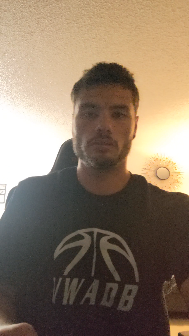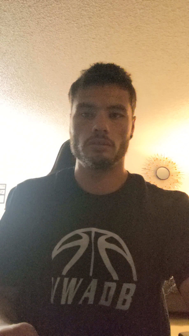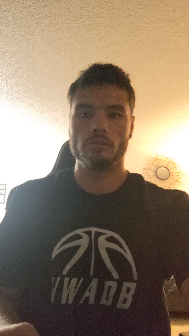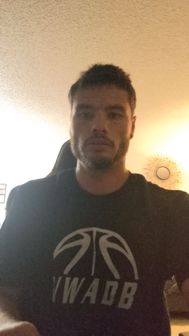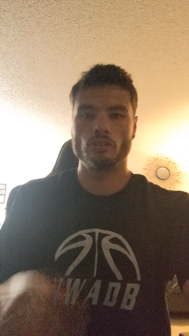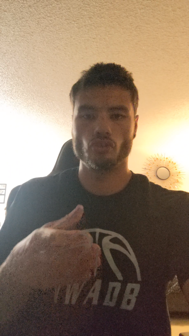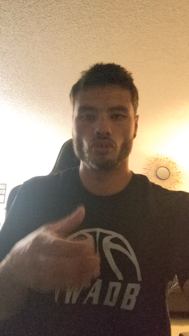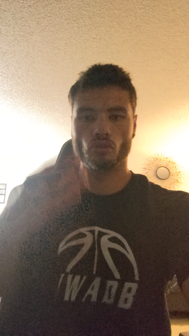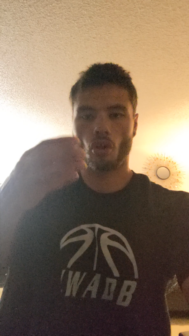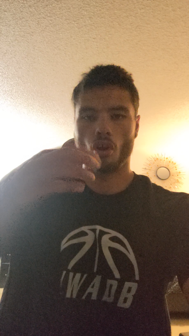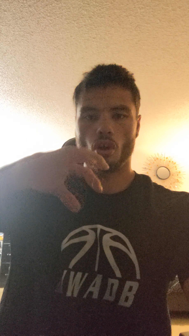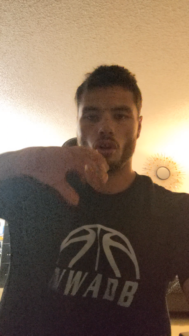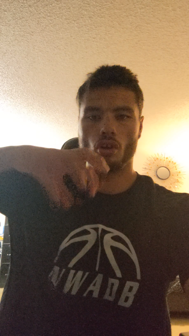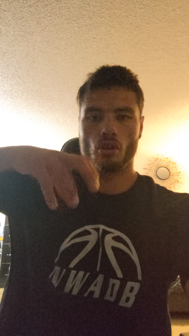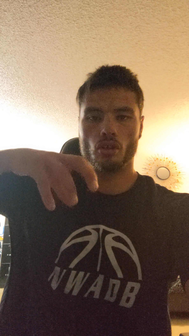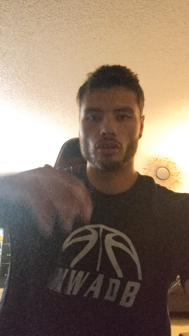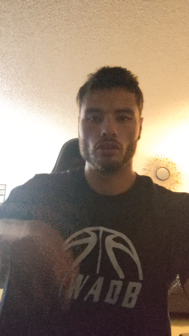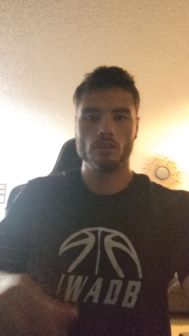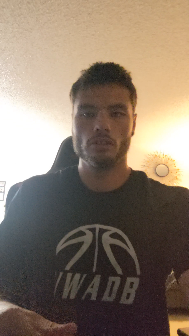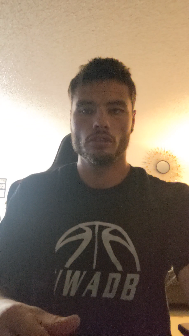jar